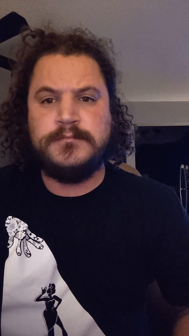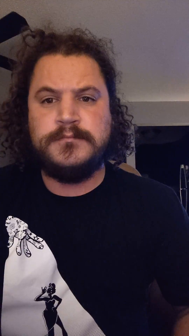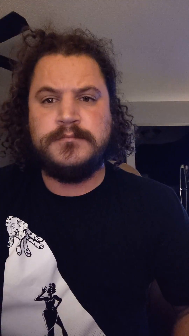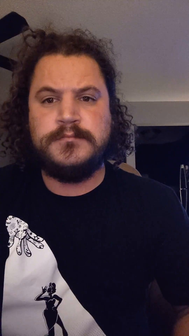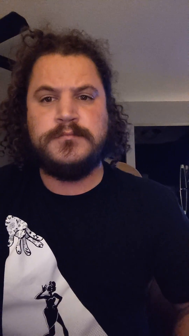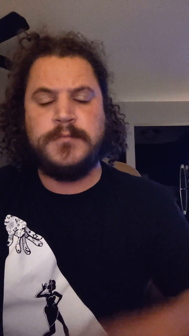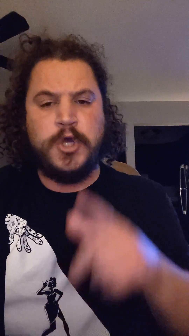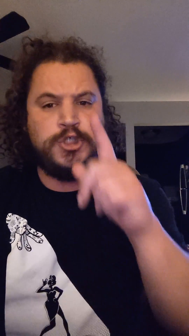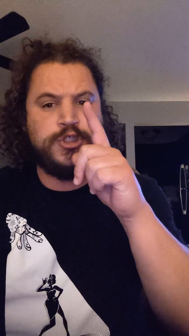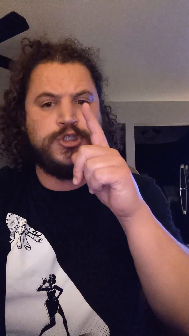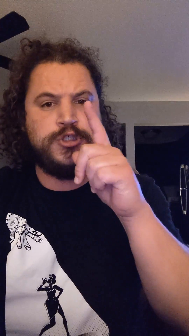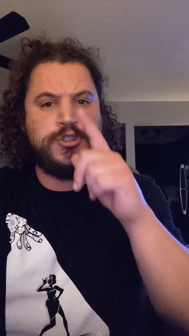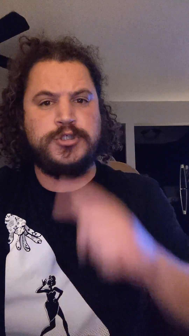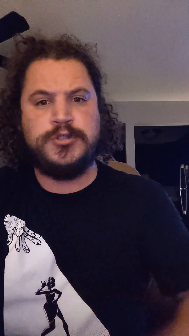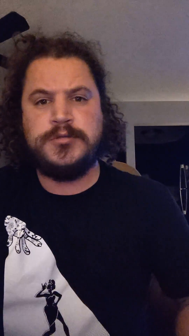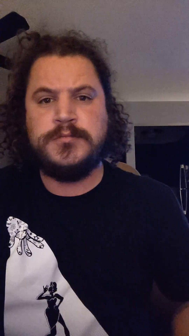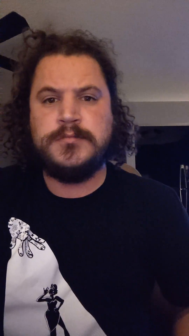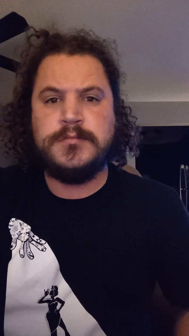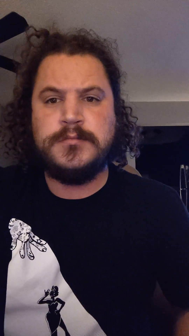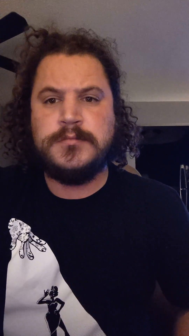lunch